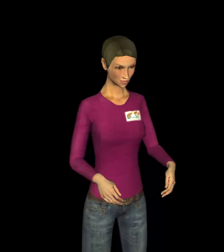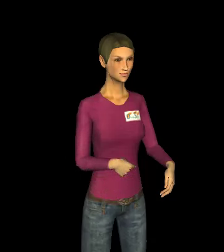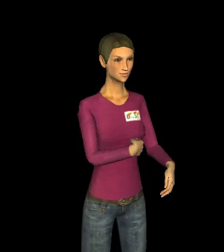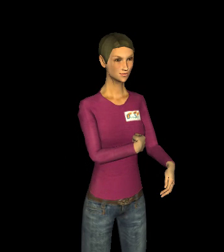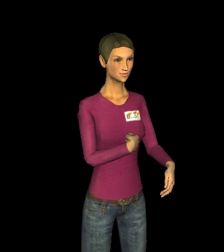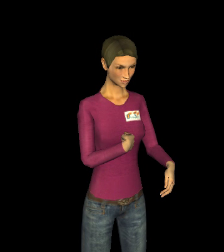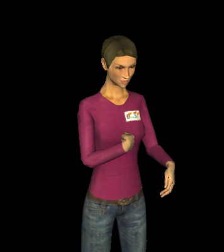أنا